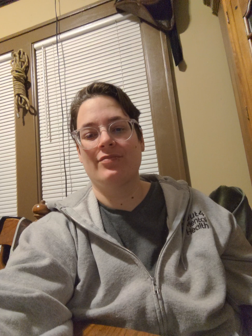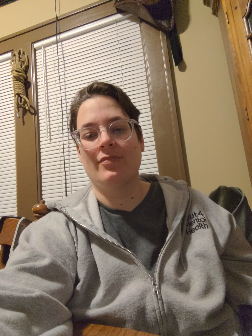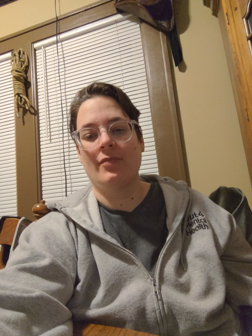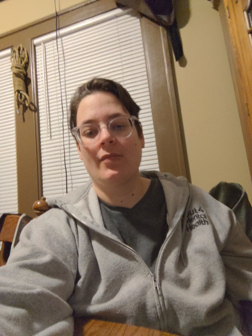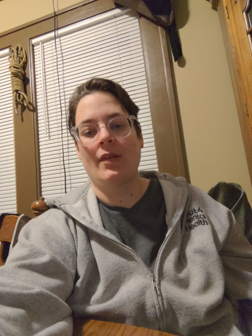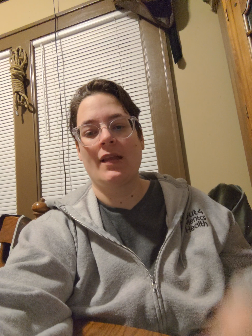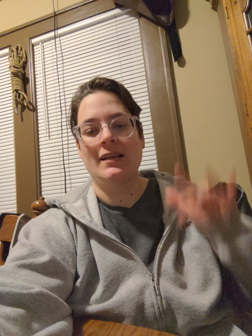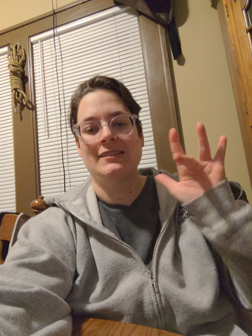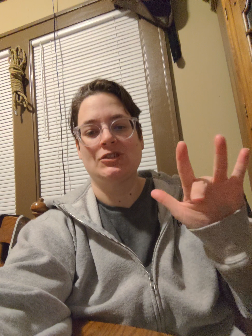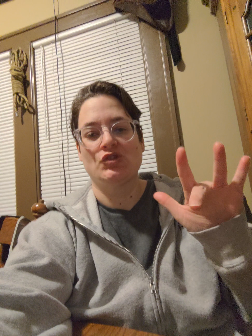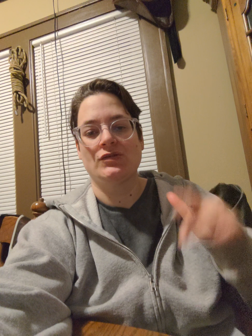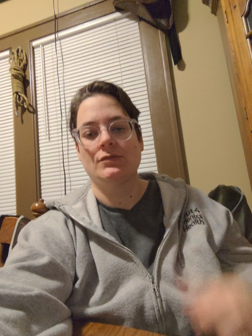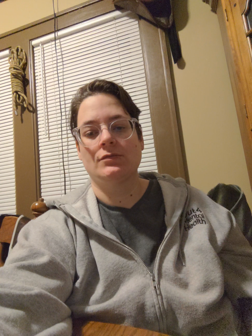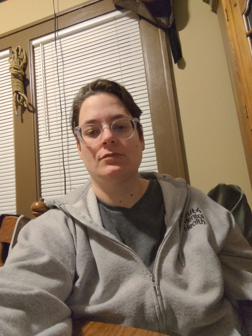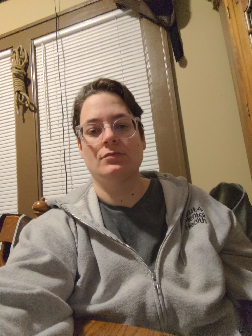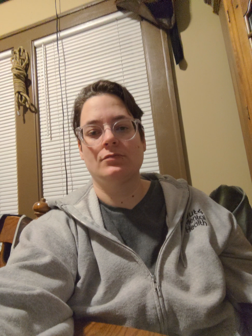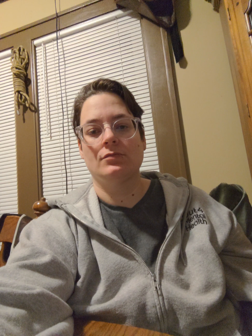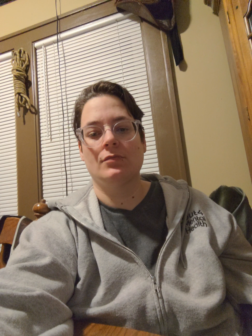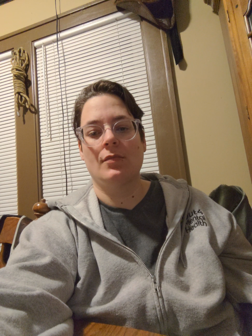touch